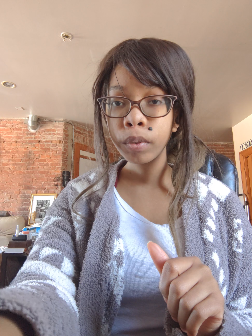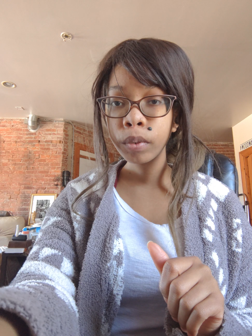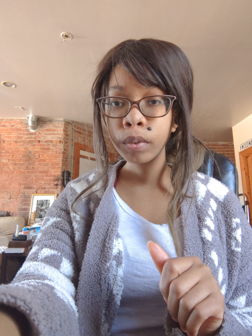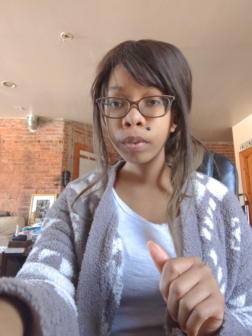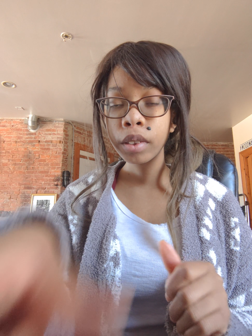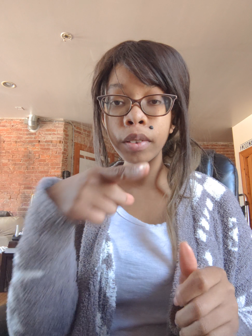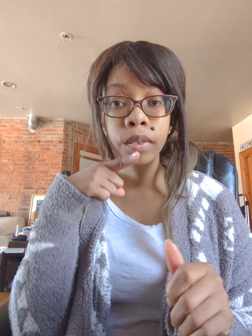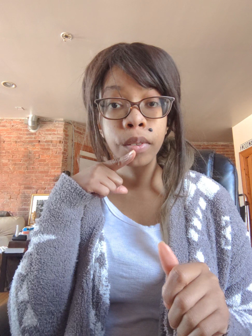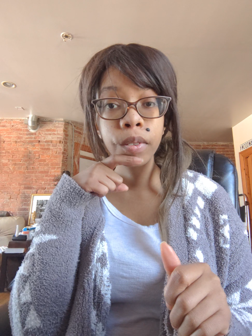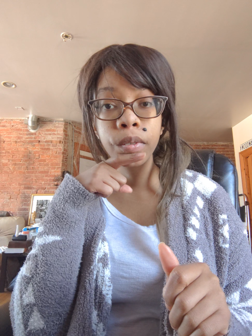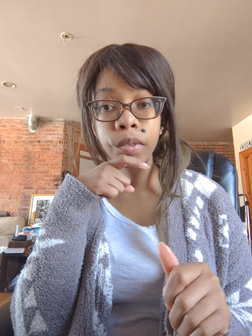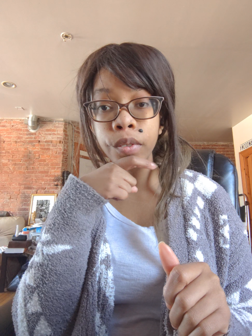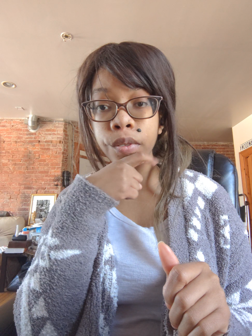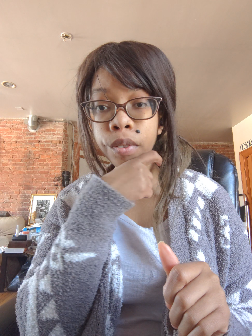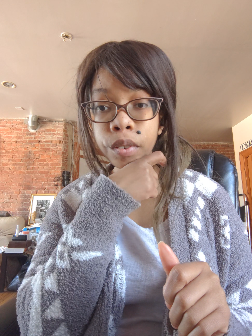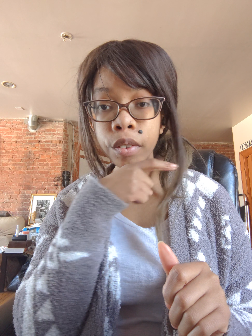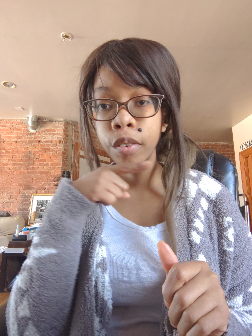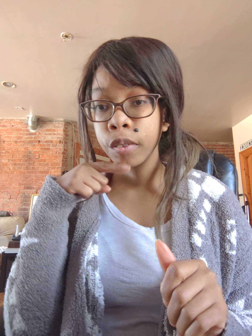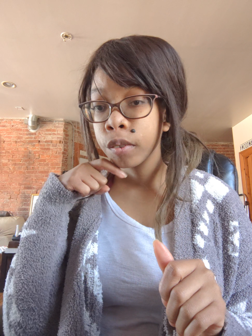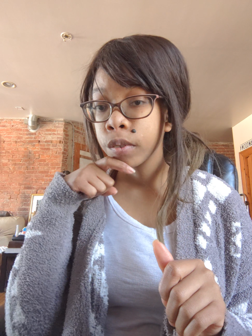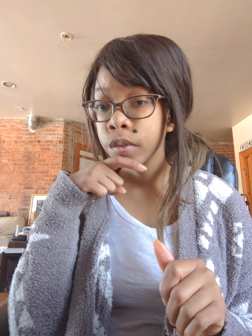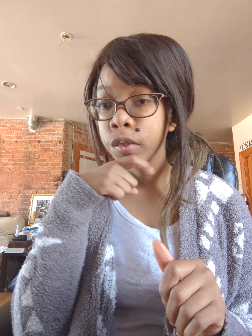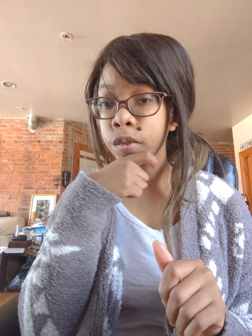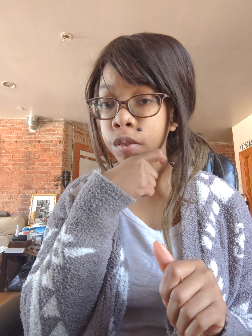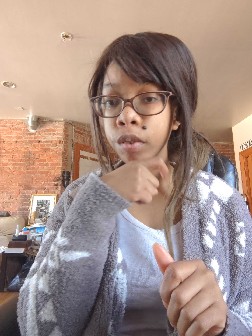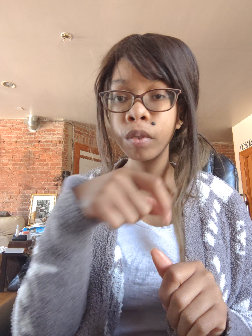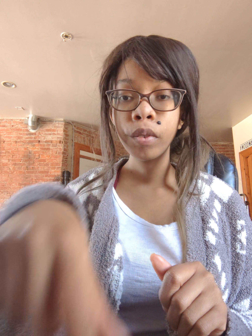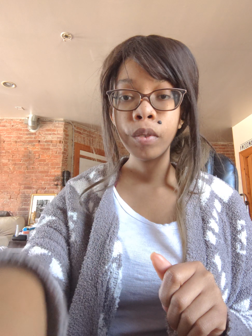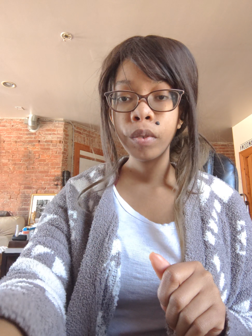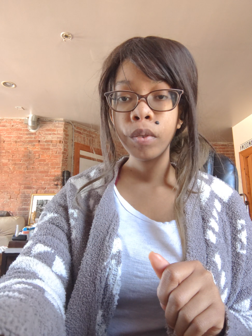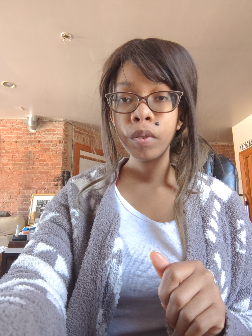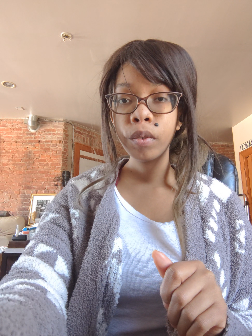cereal